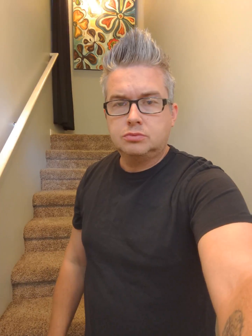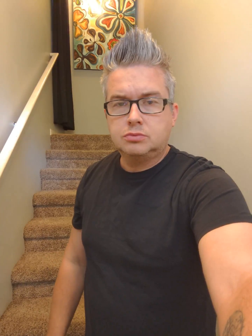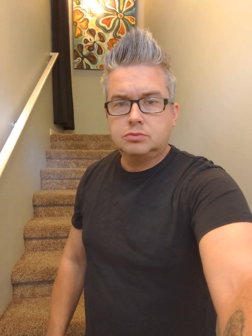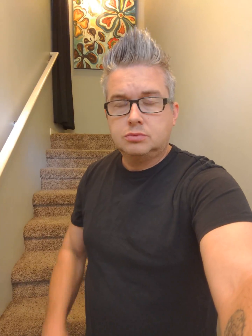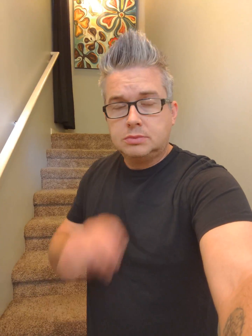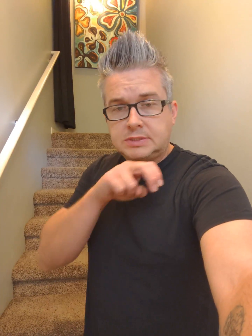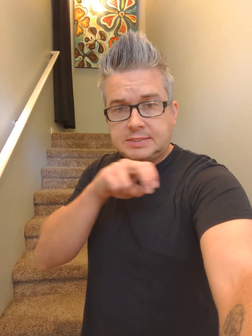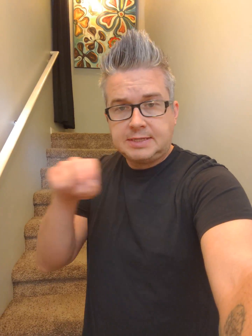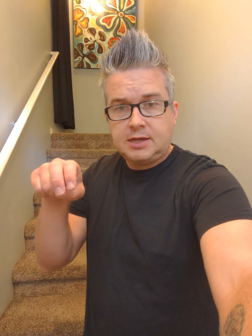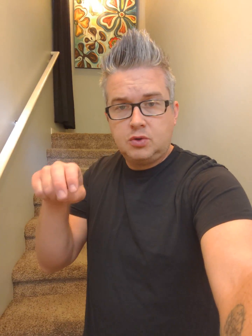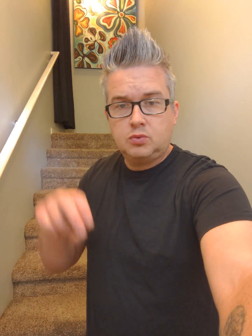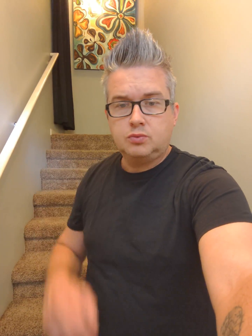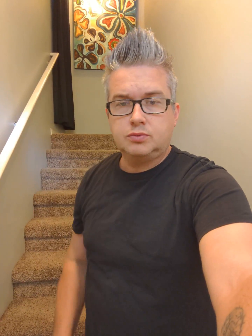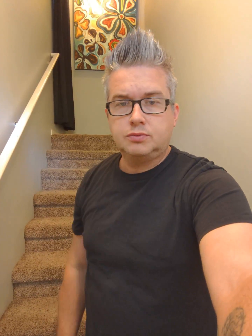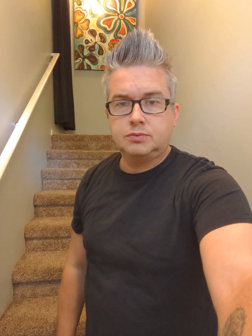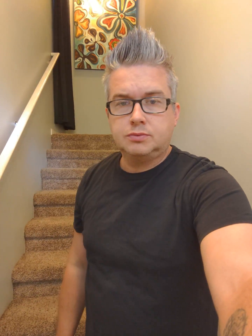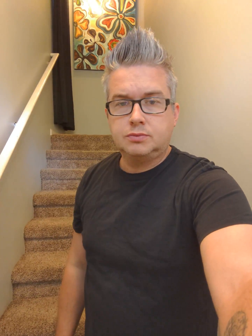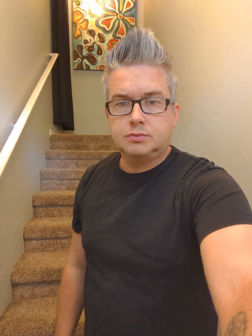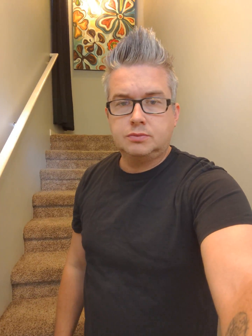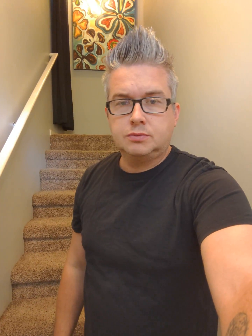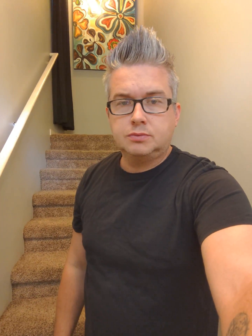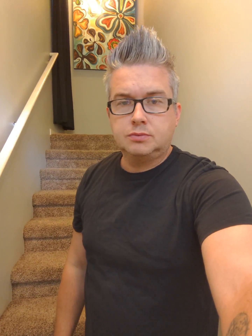bench